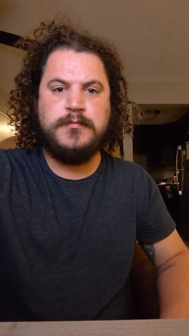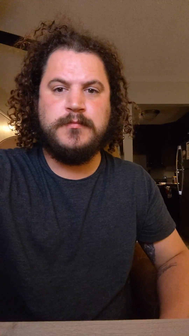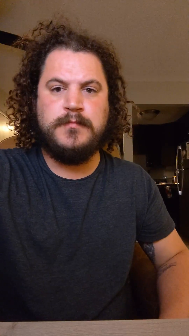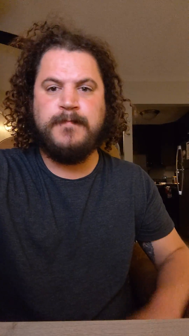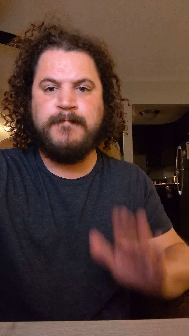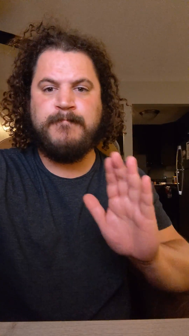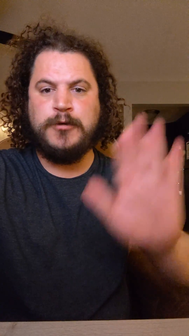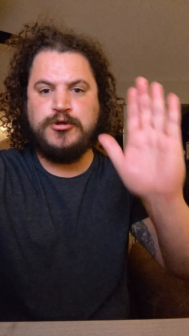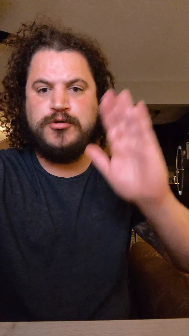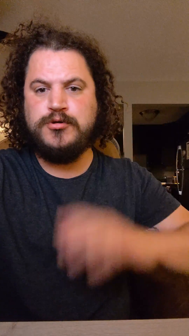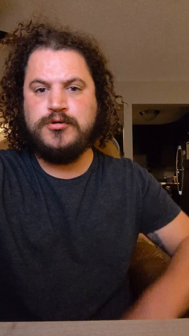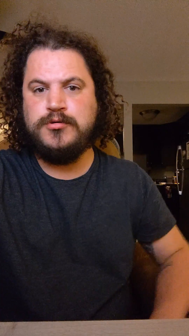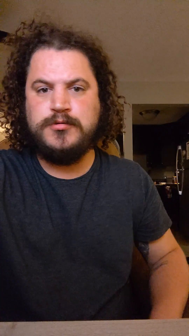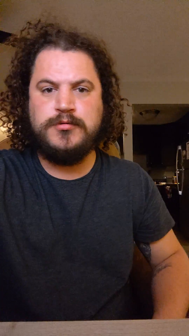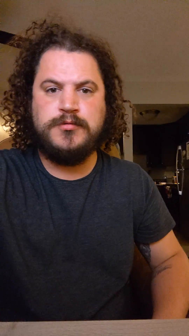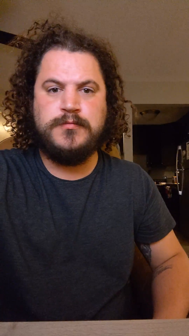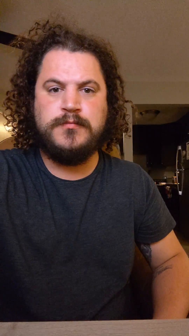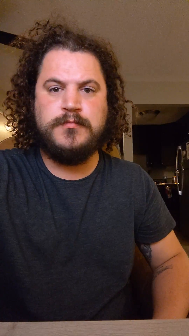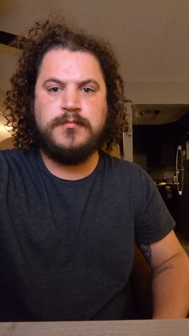push